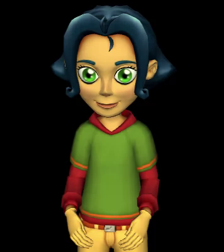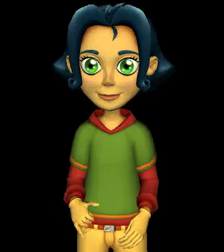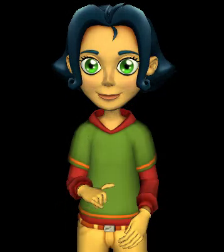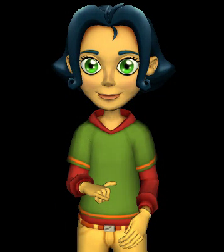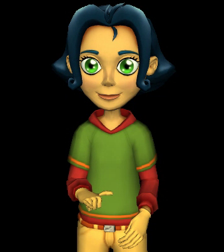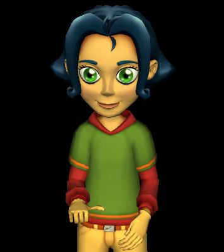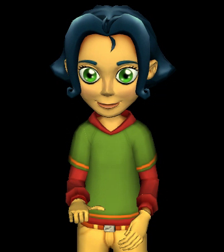أبدا